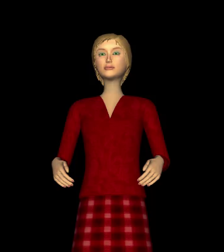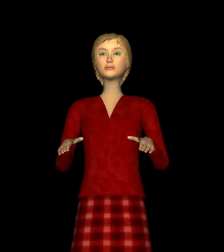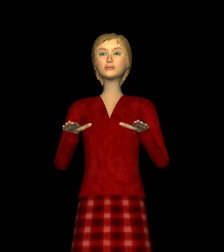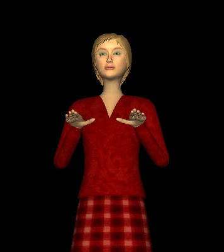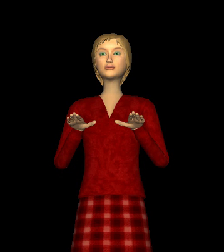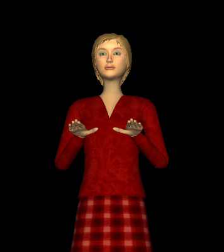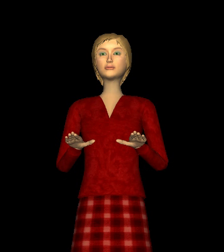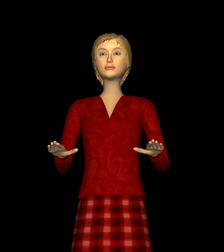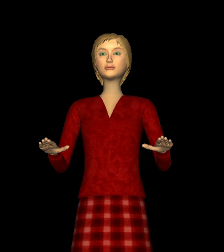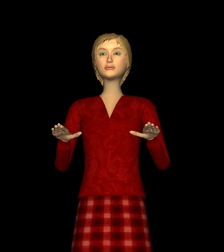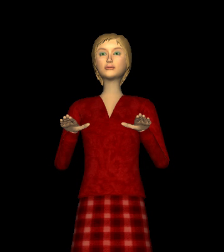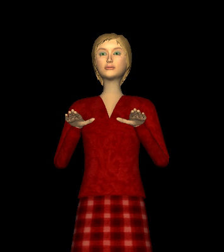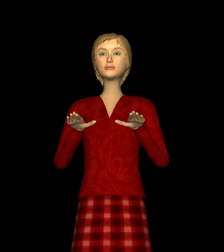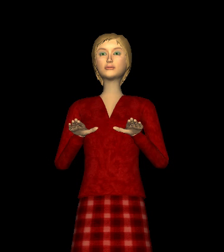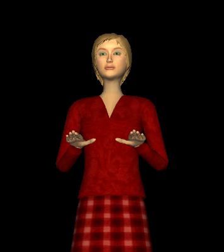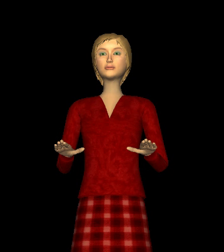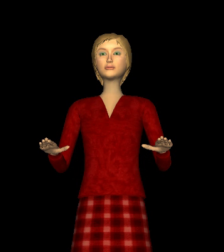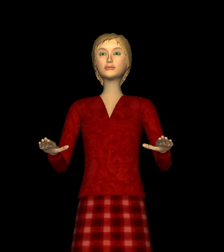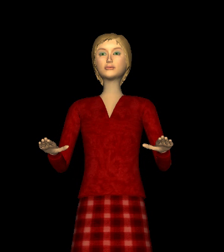ببطء